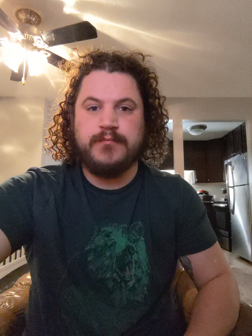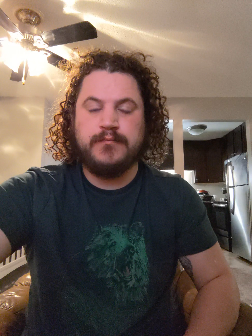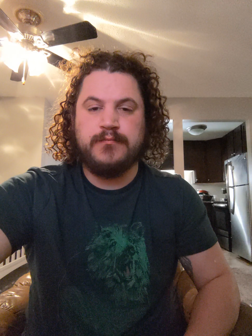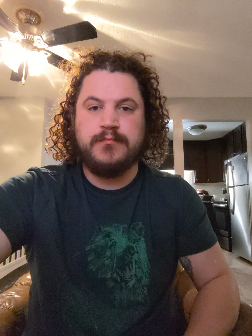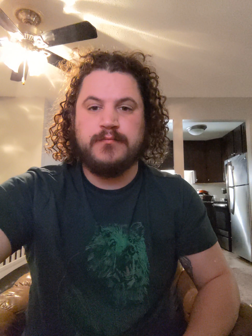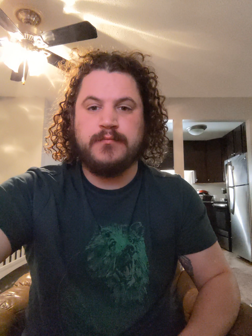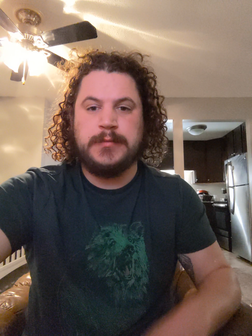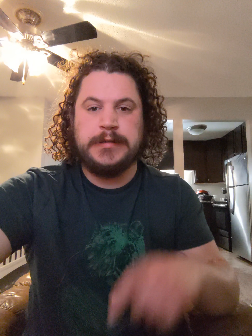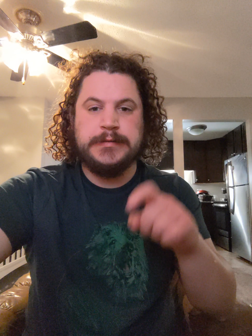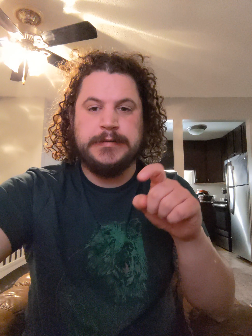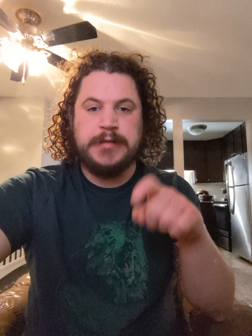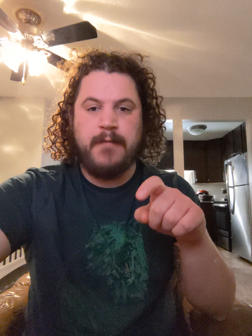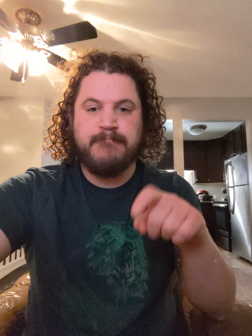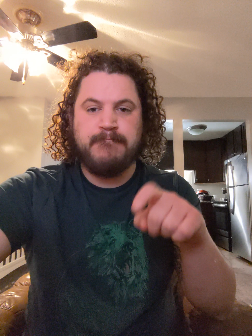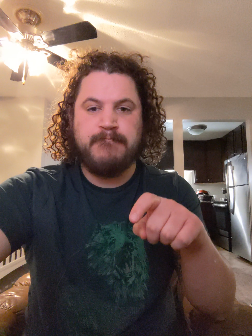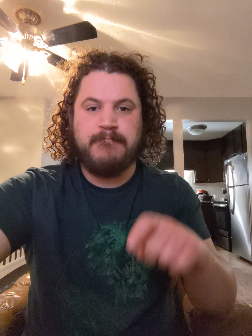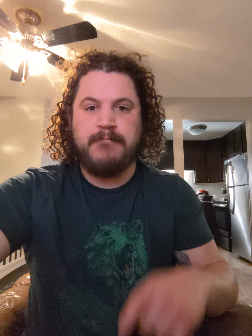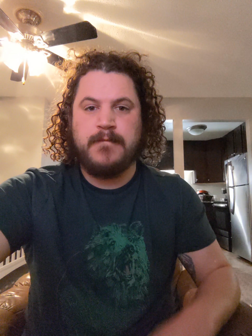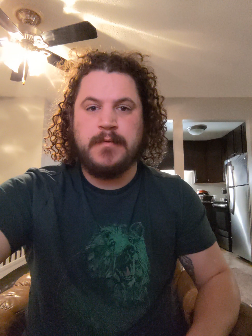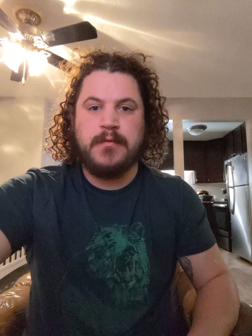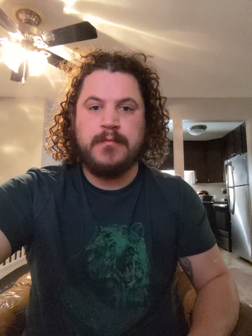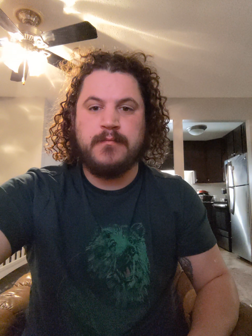time